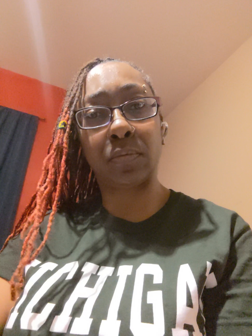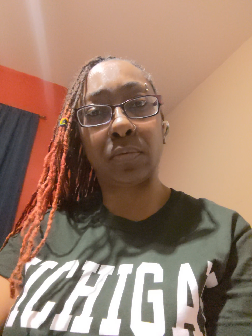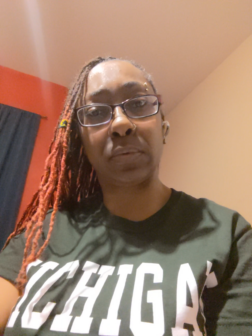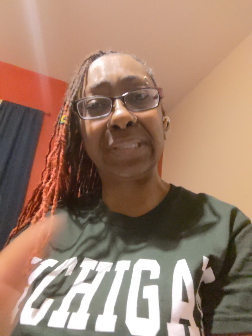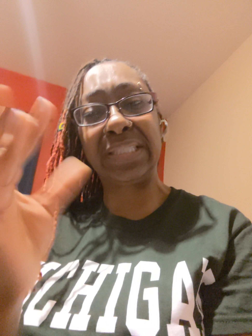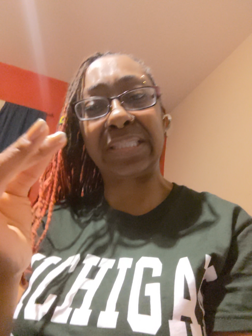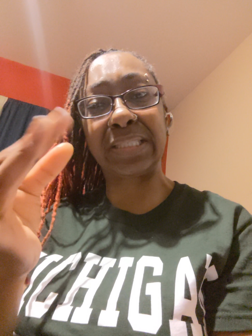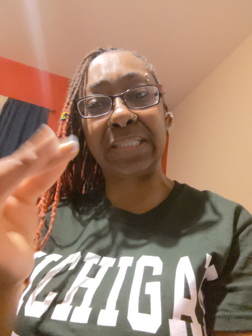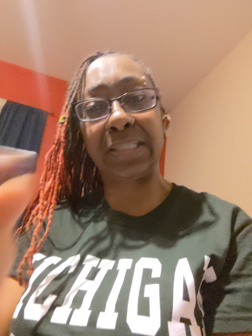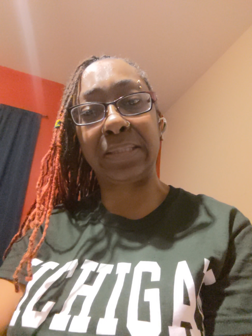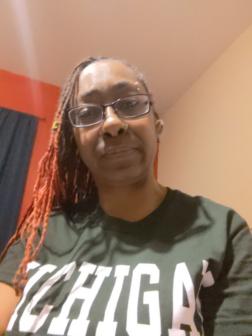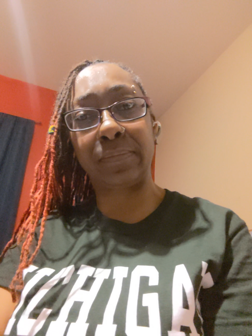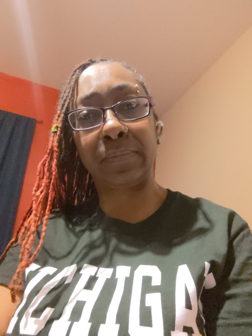sticky